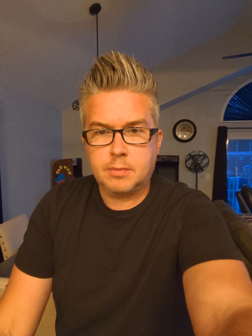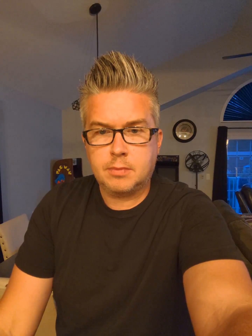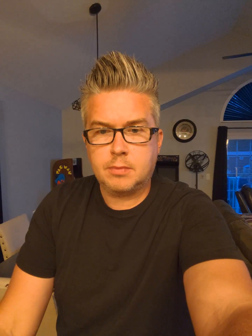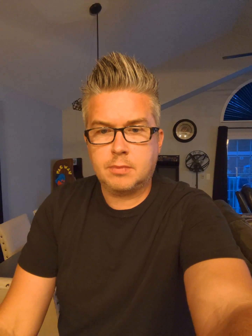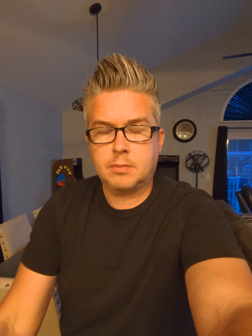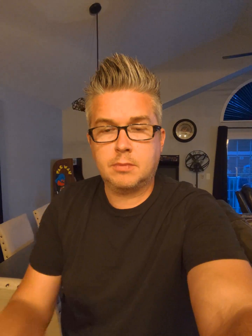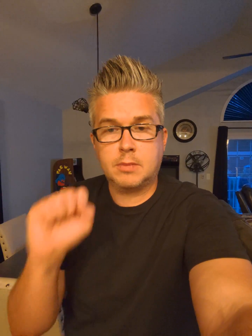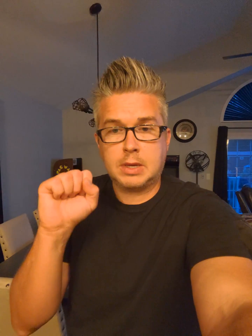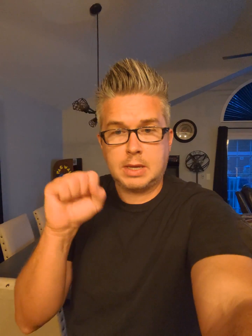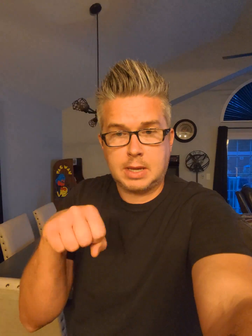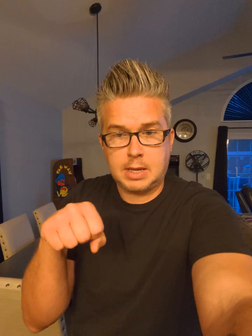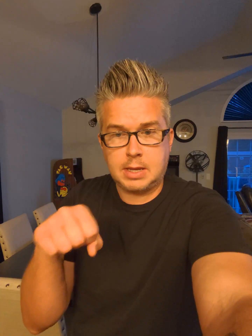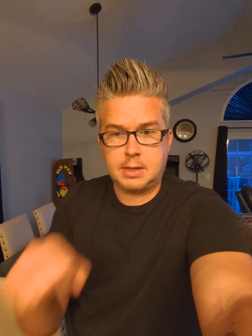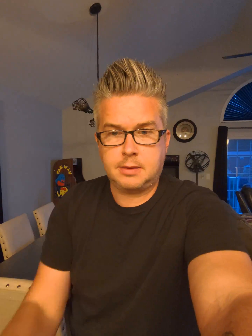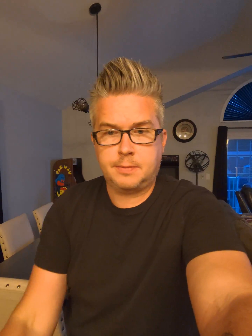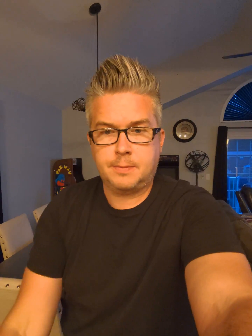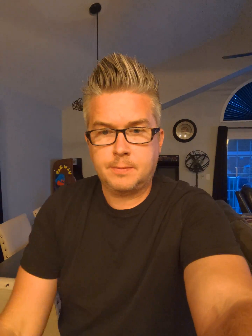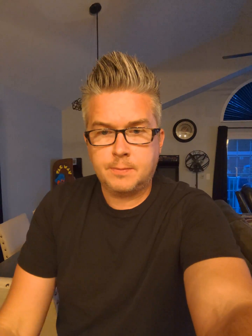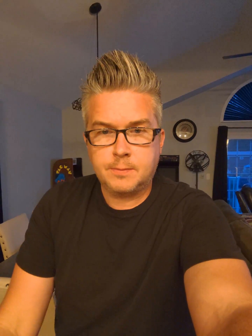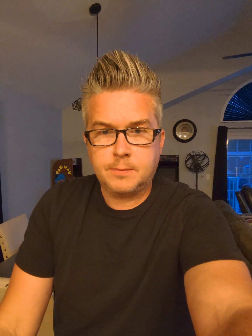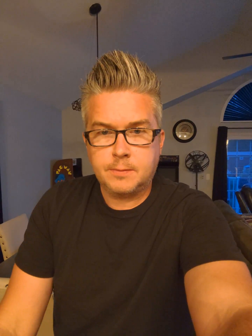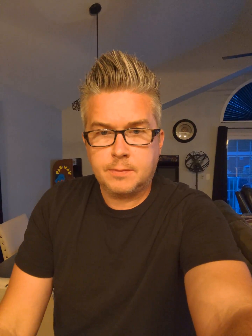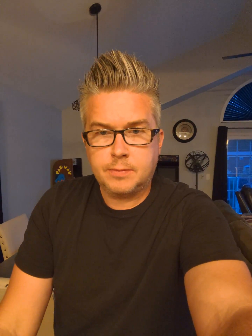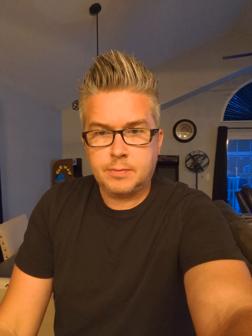could